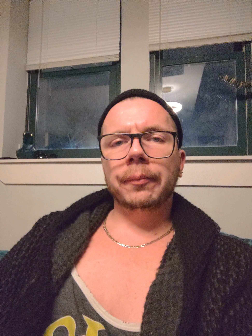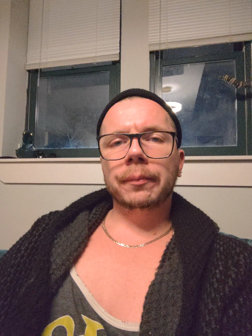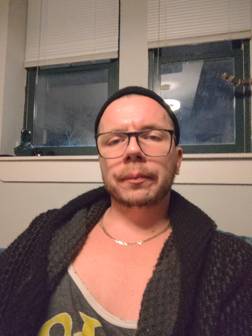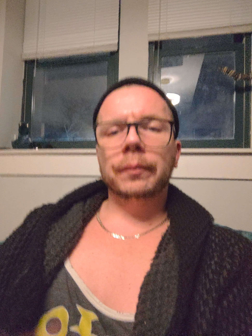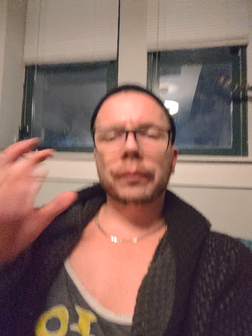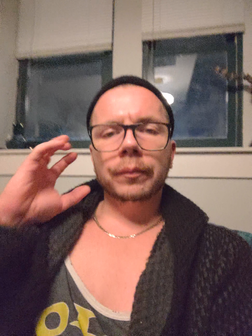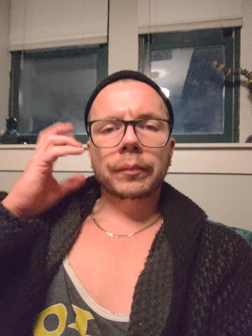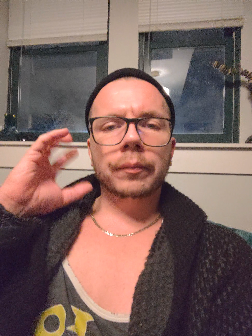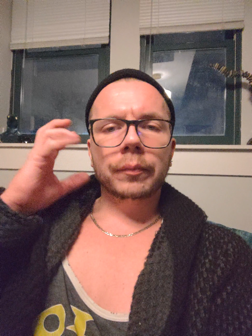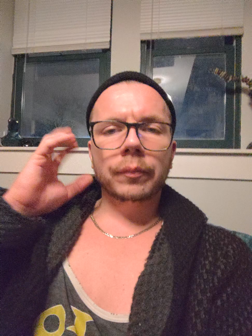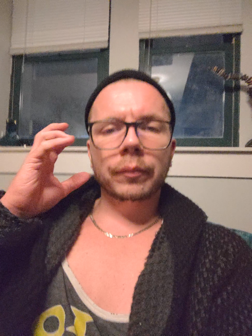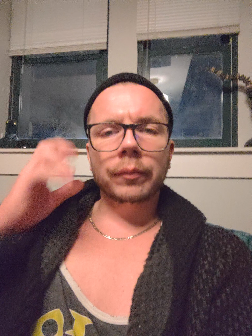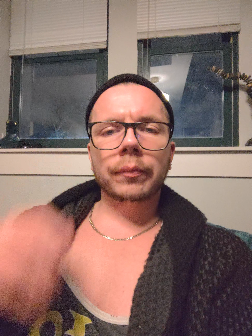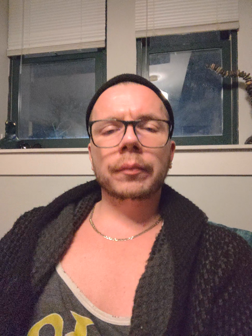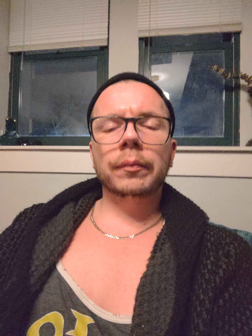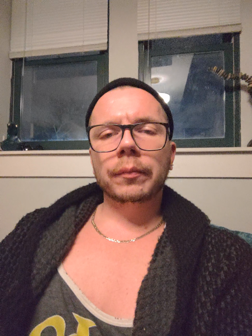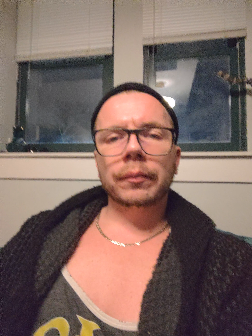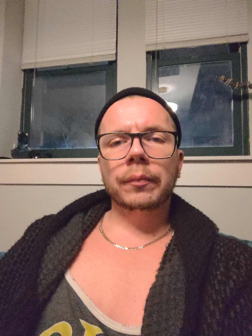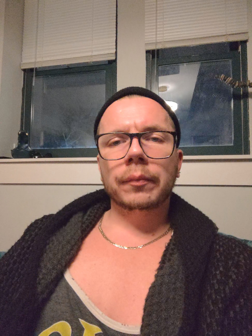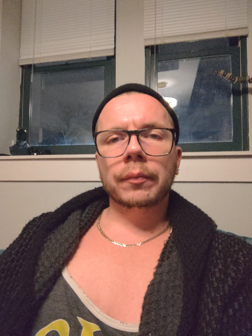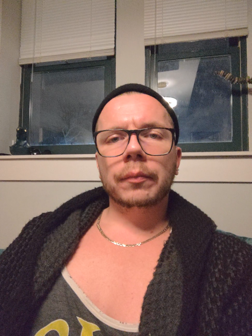radio